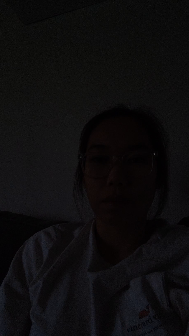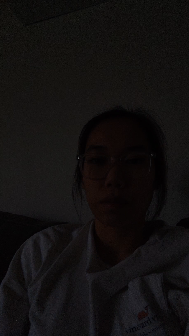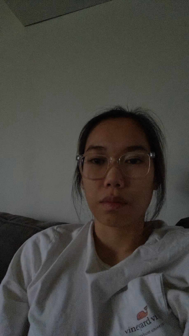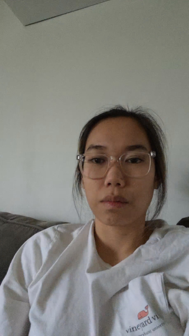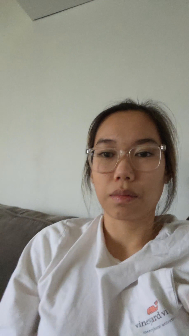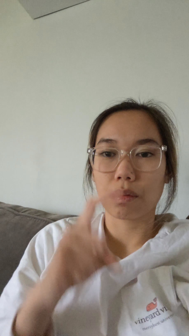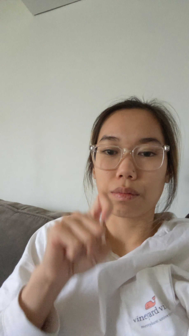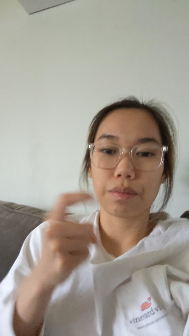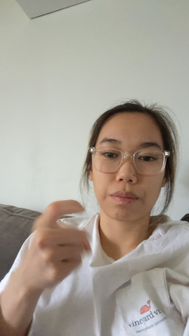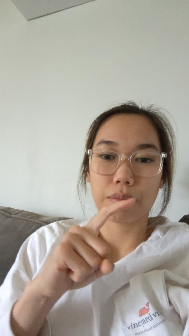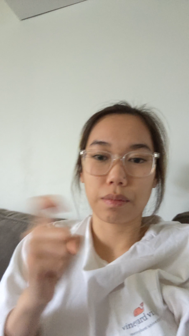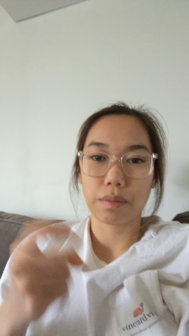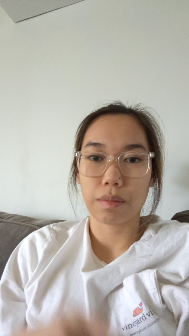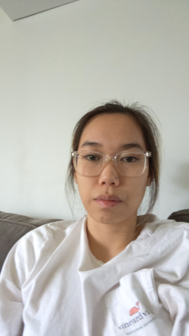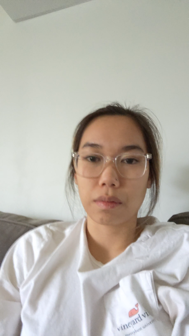friend